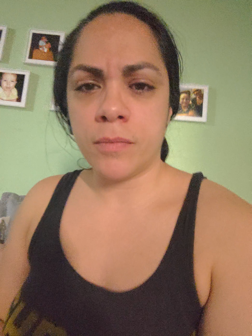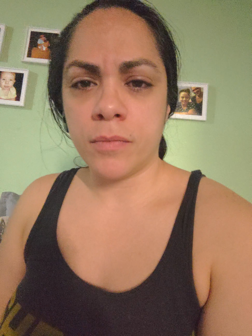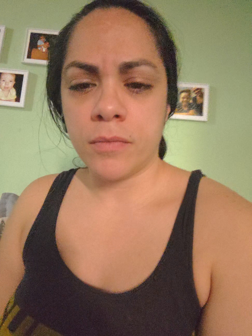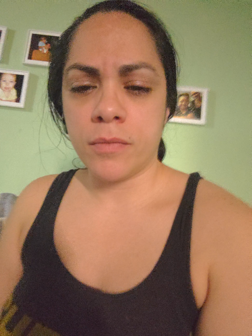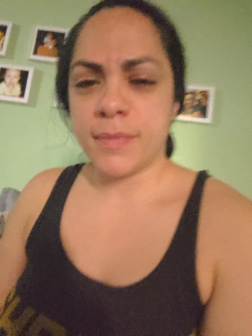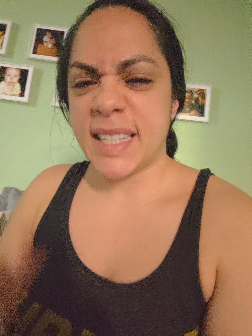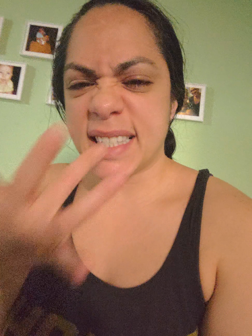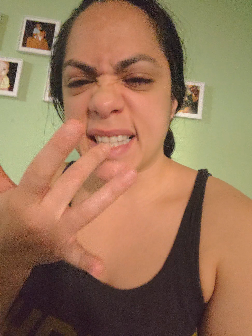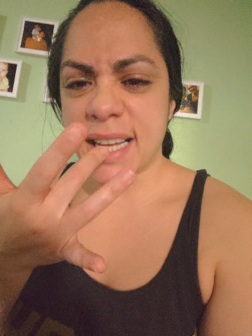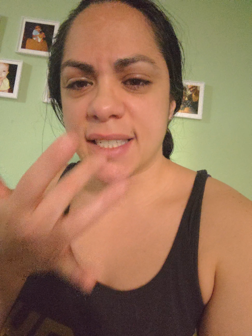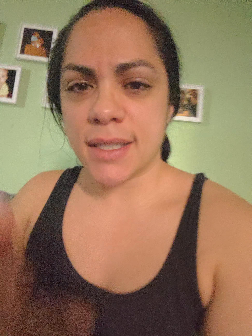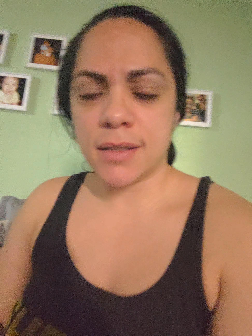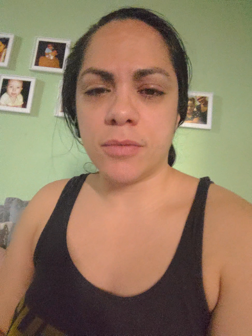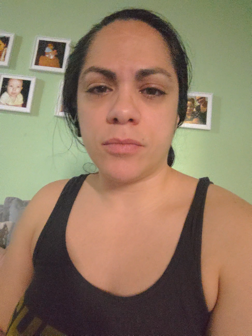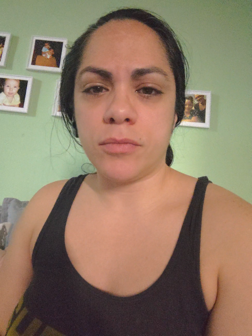taste